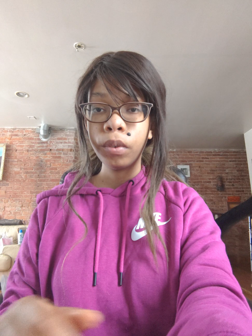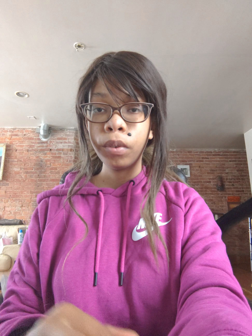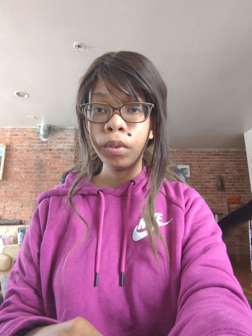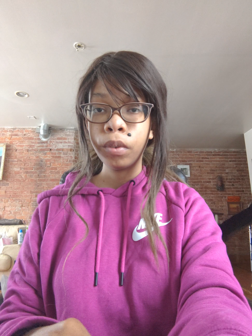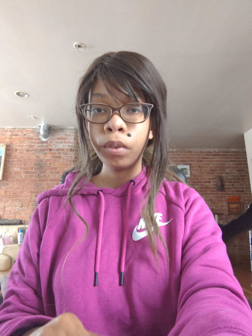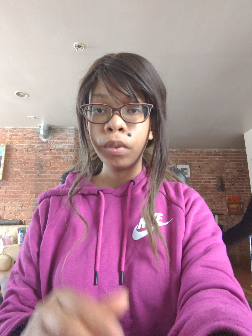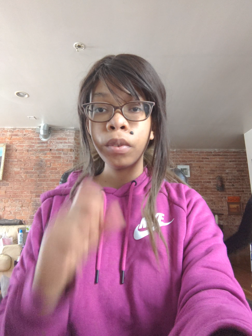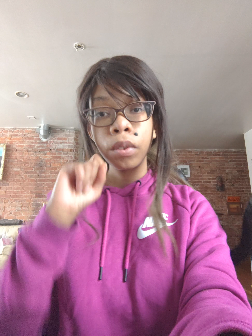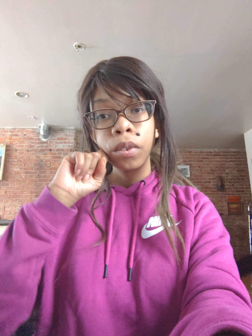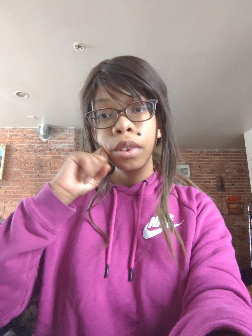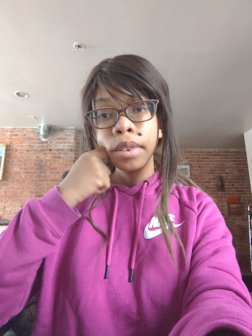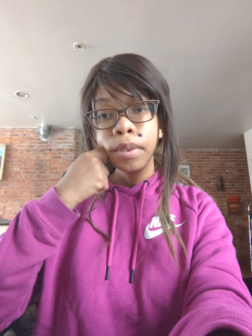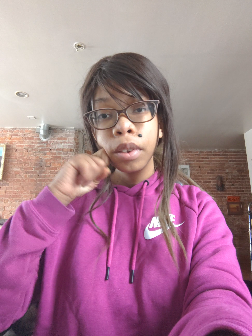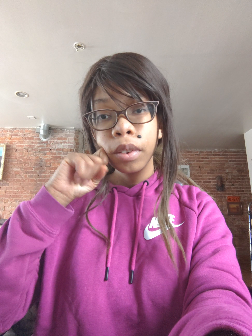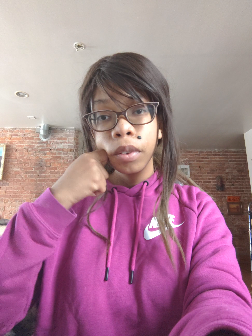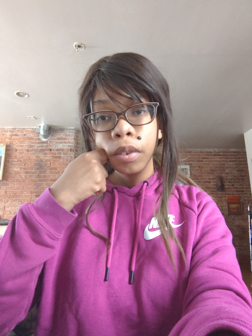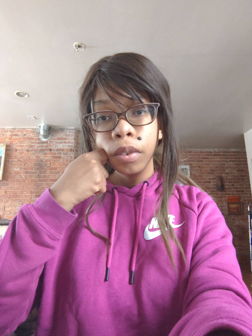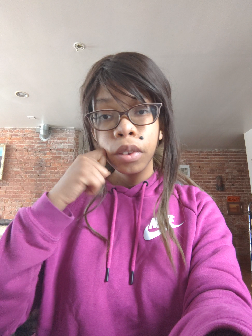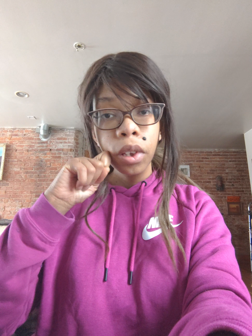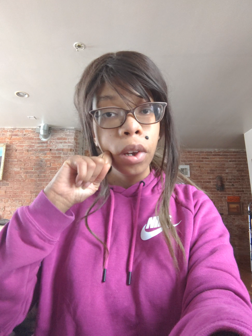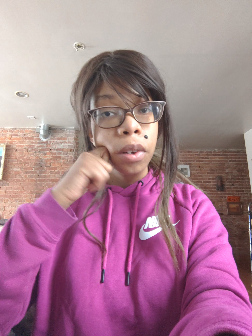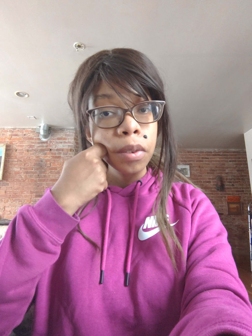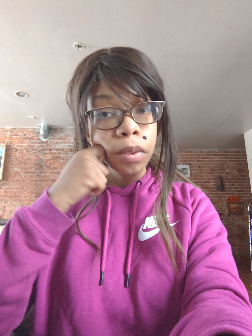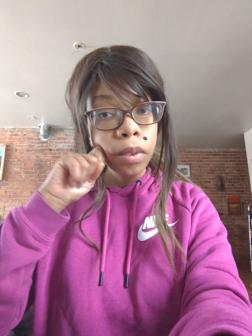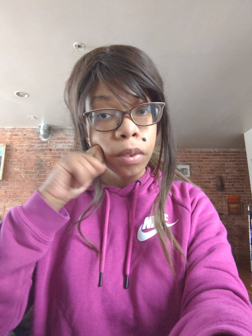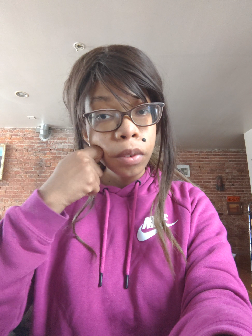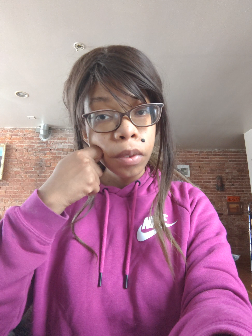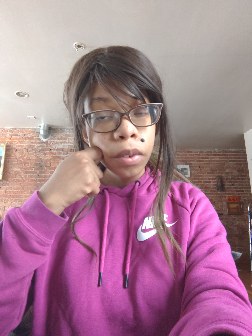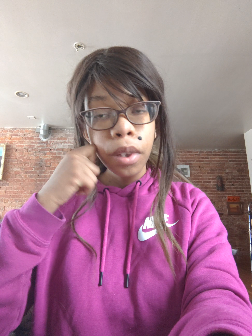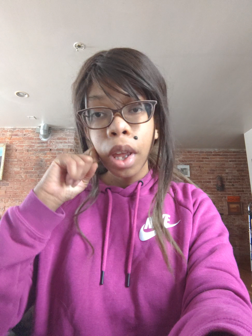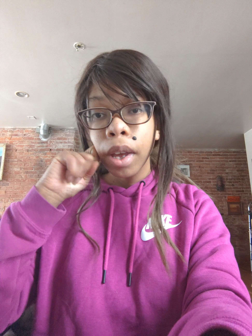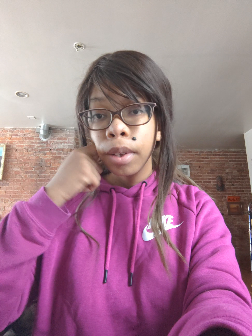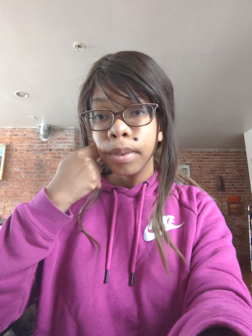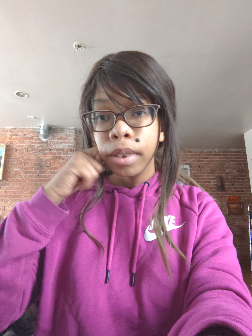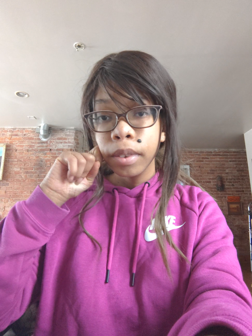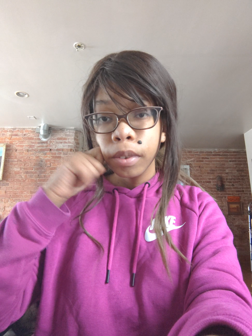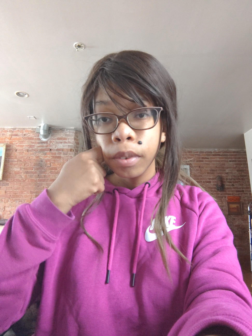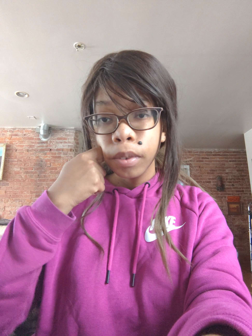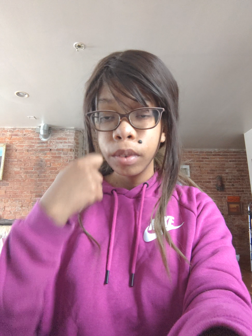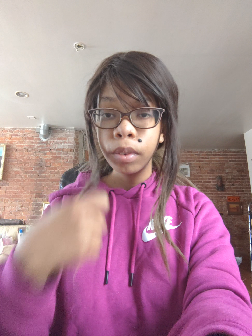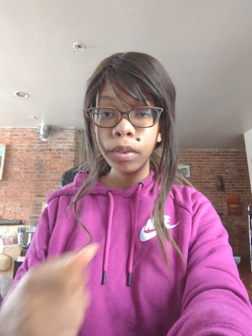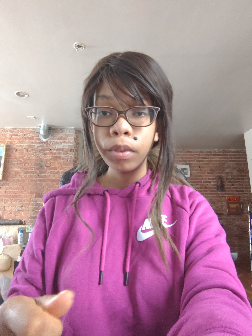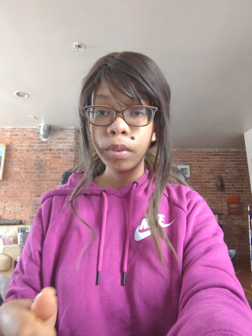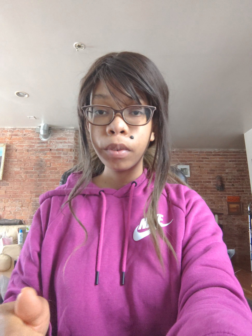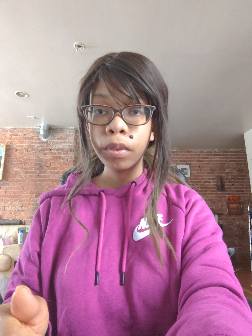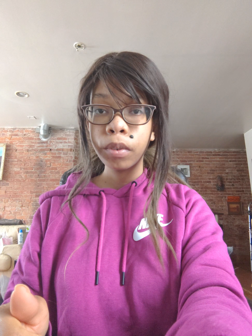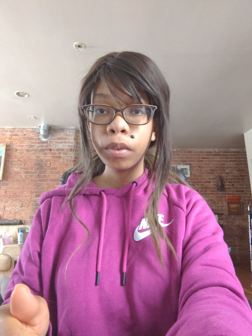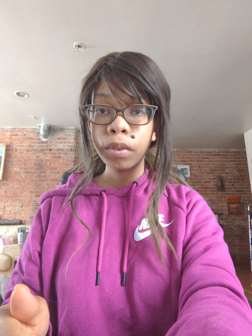apple